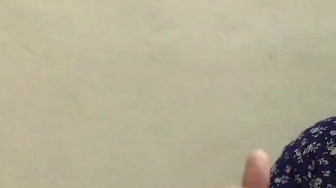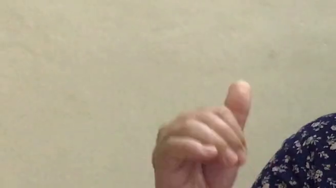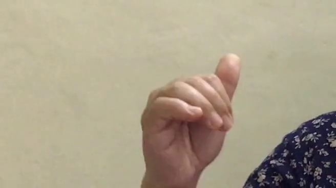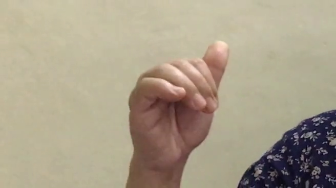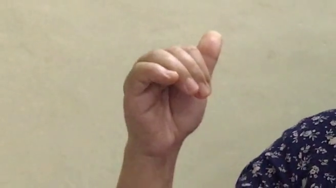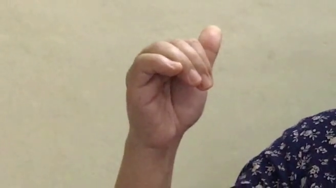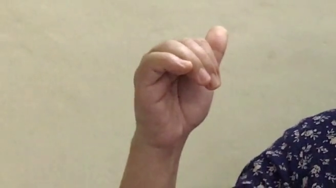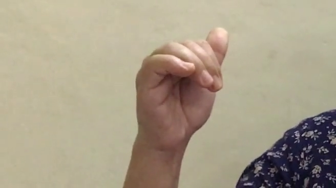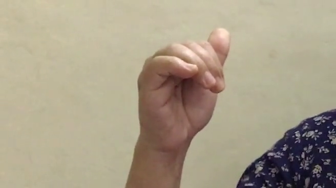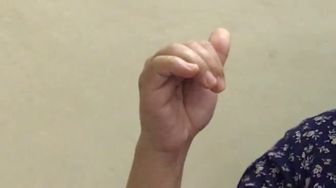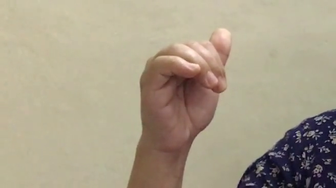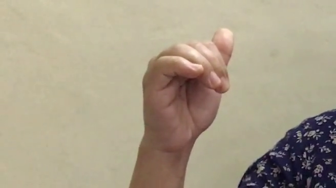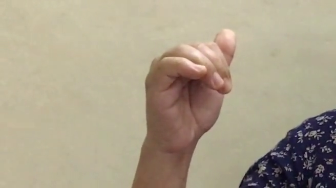त